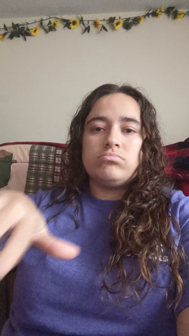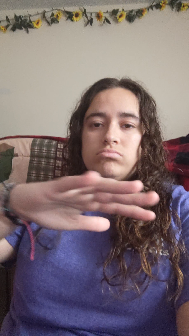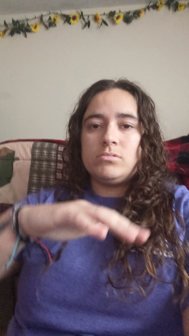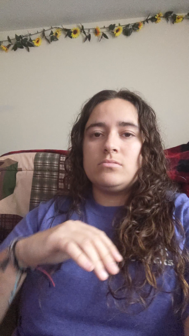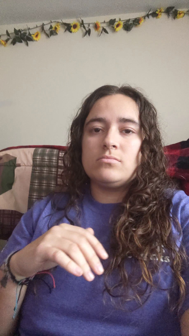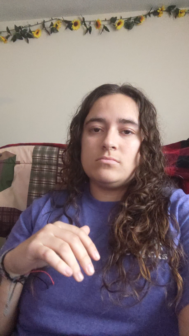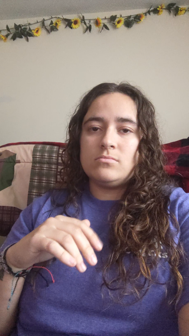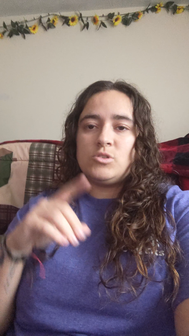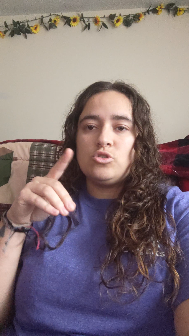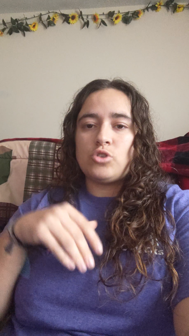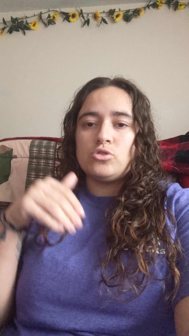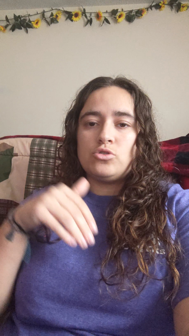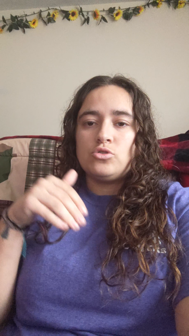doctor